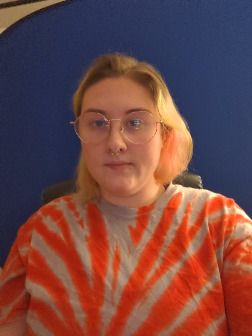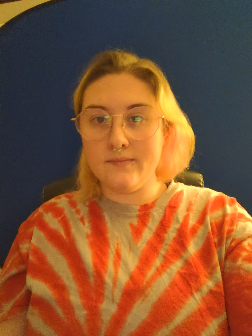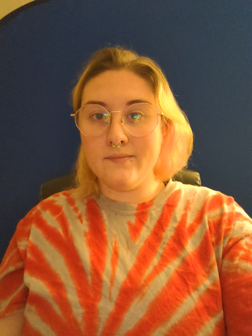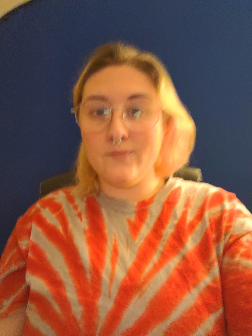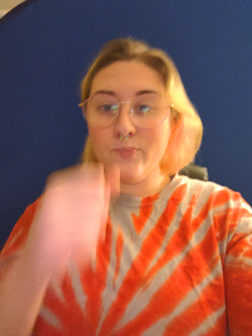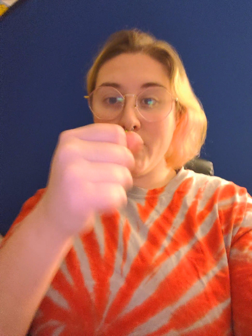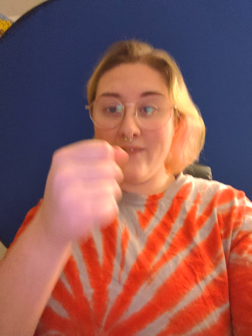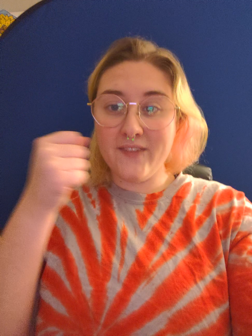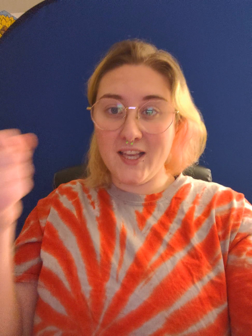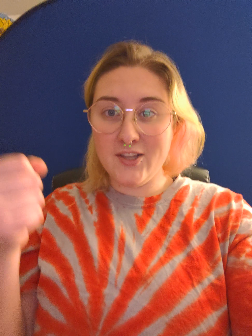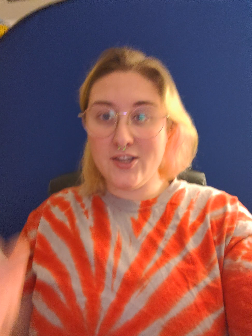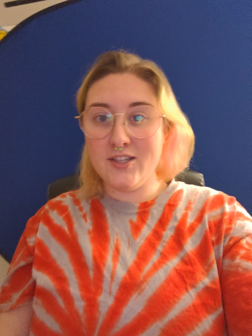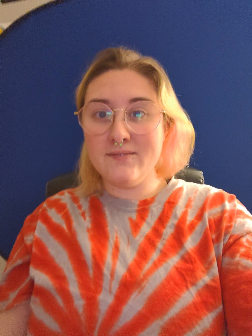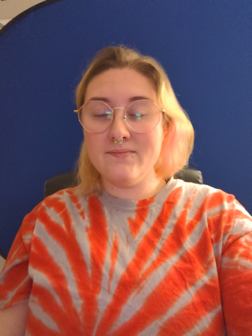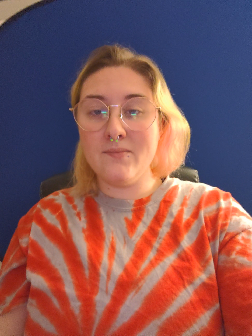refrigerator